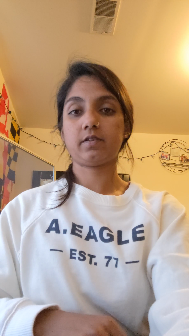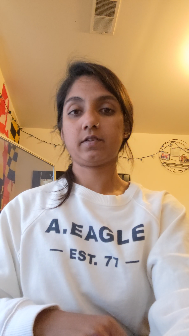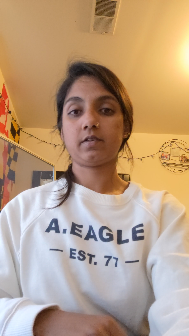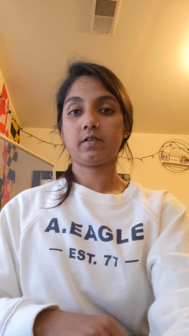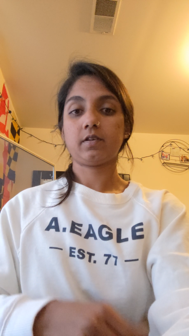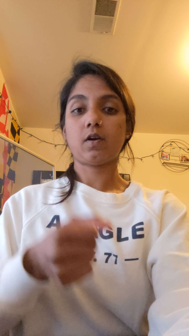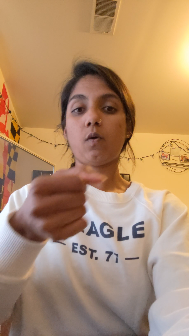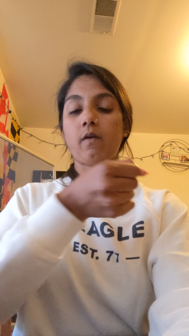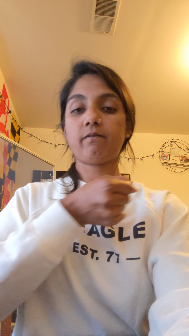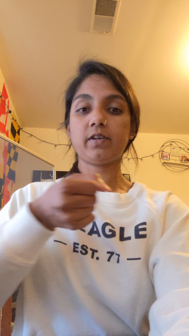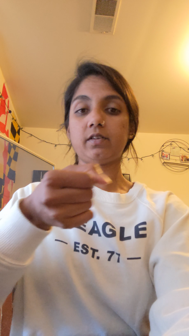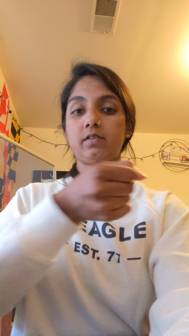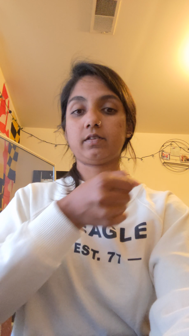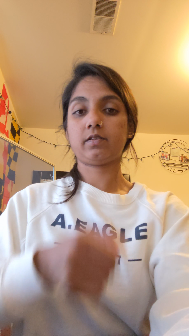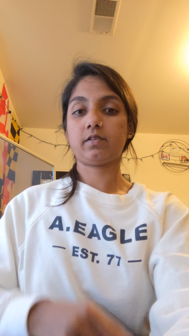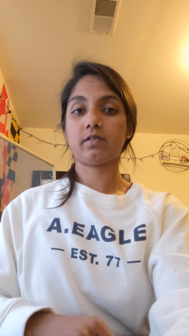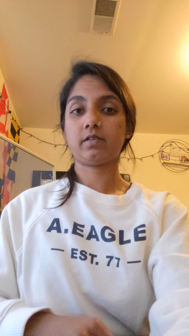coffee